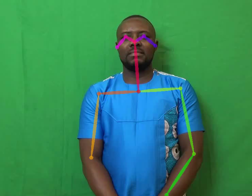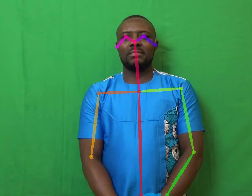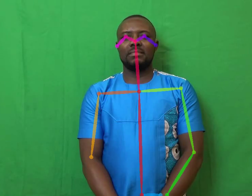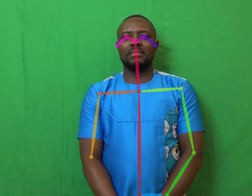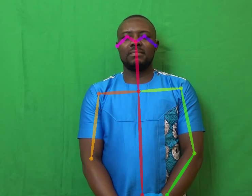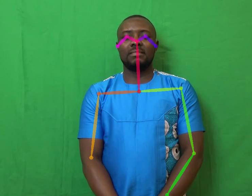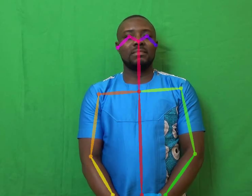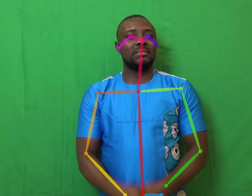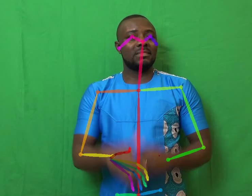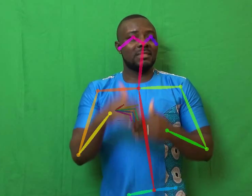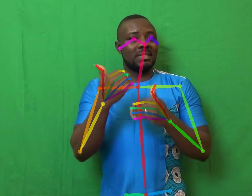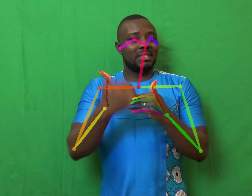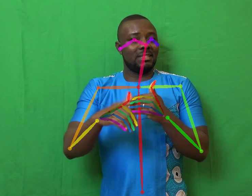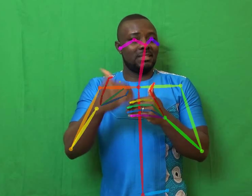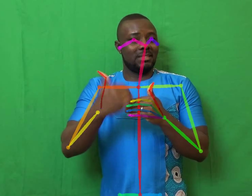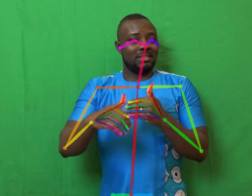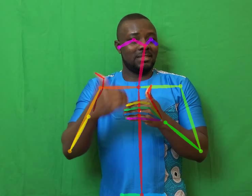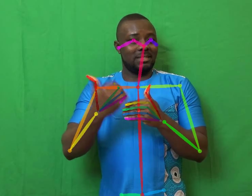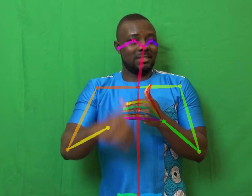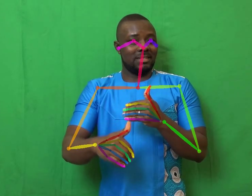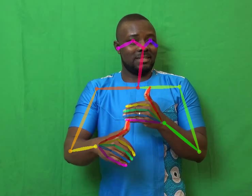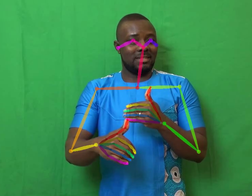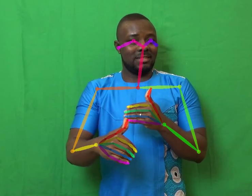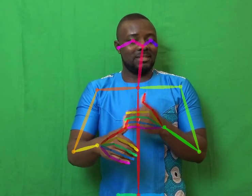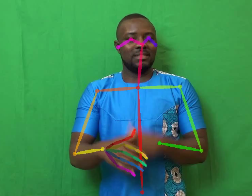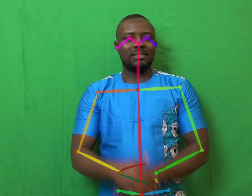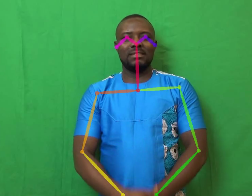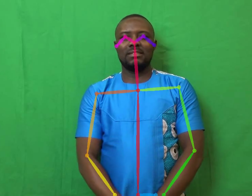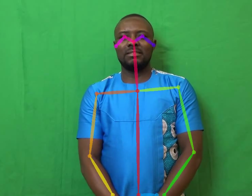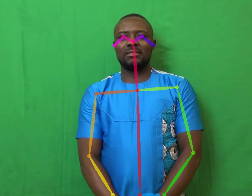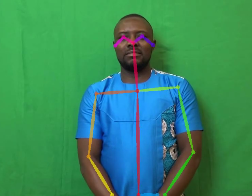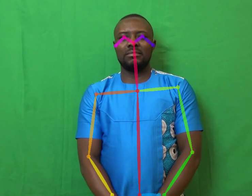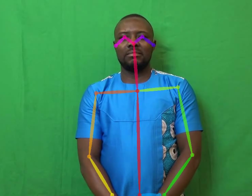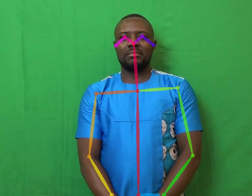bread